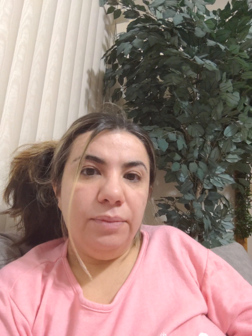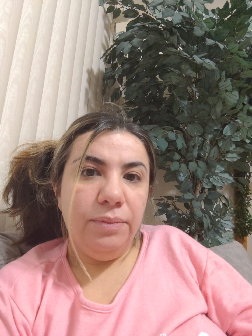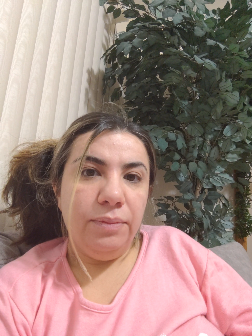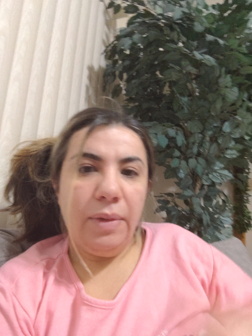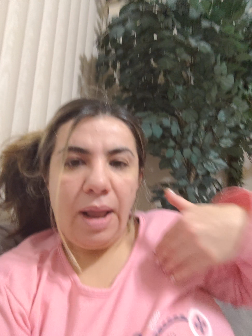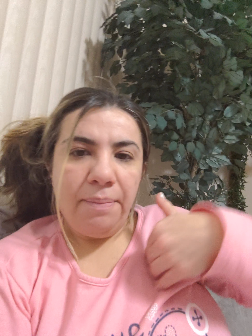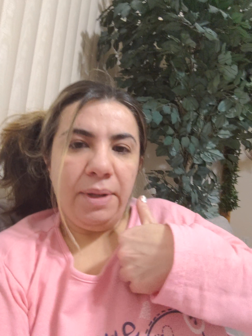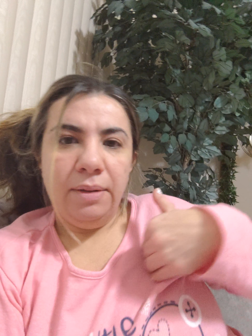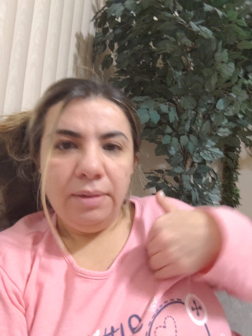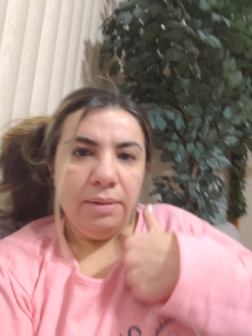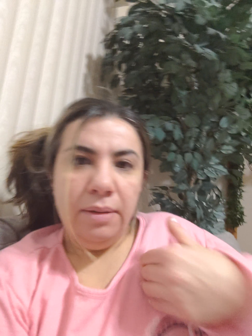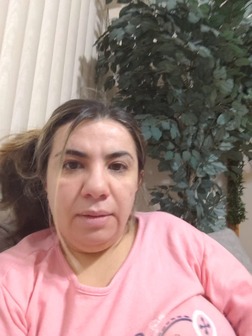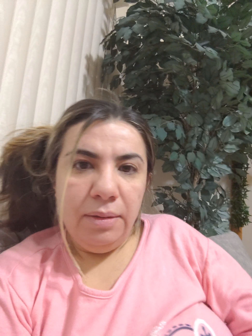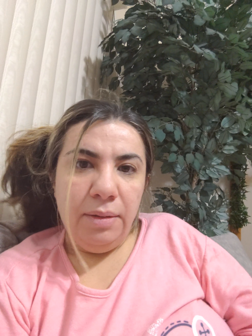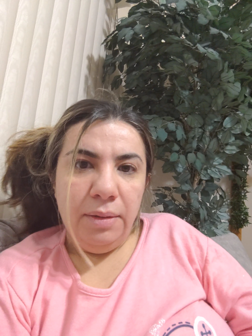animal